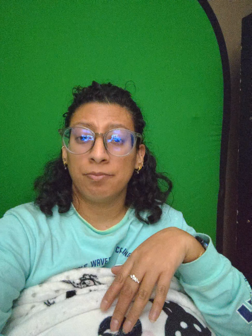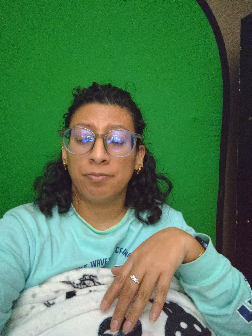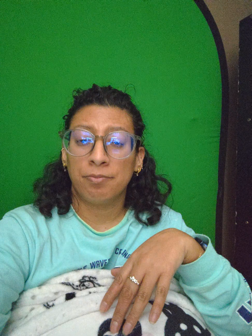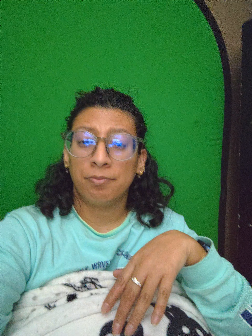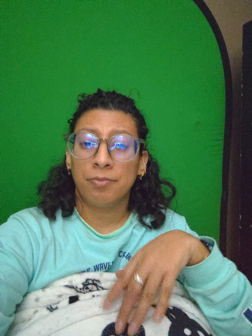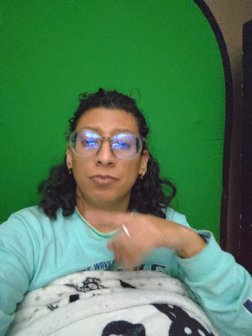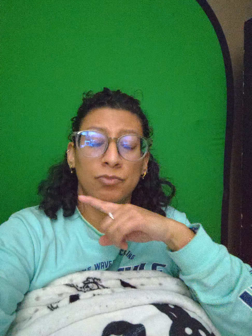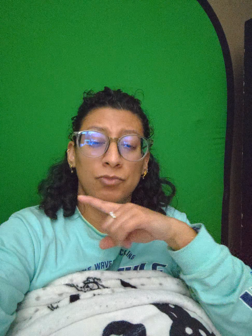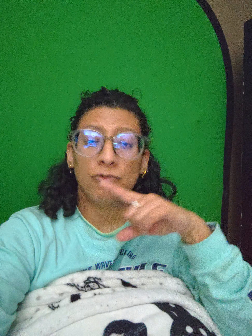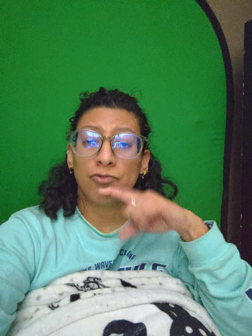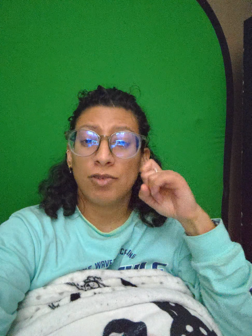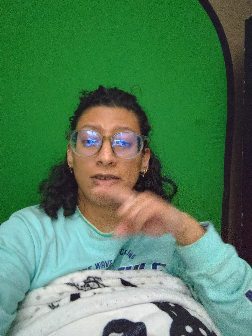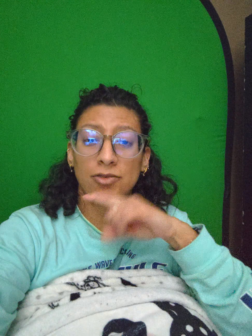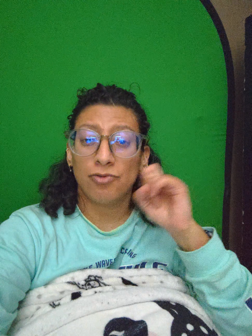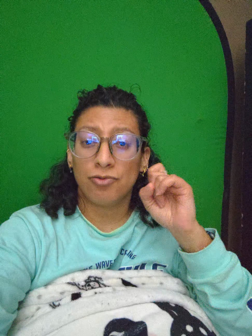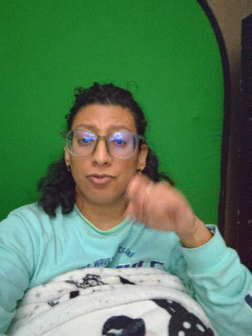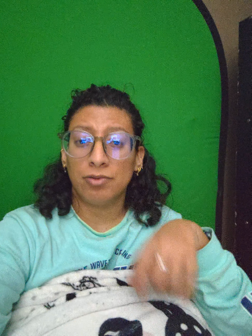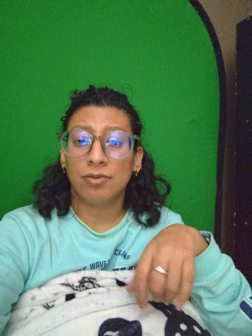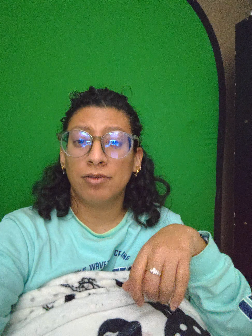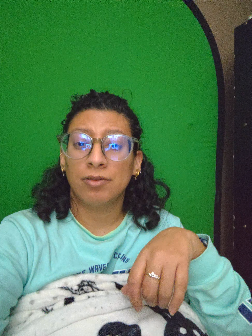dryer